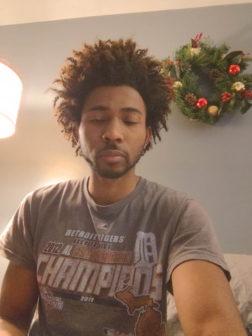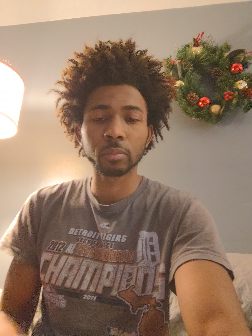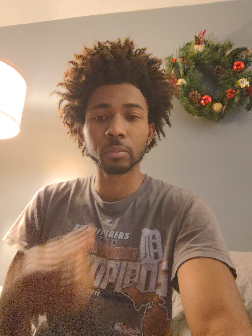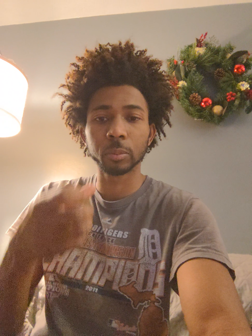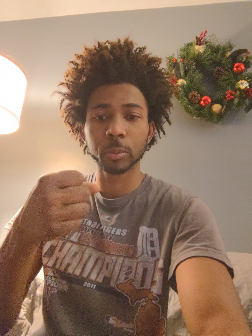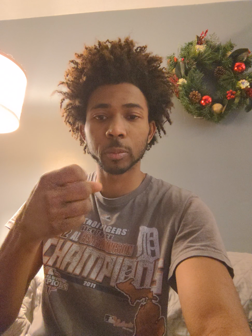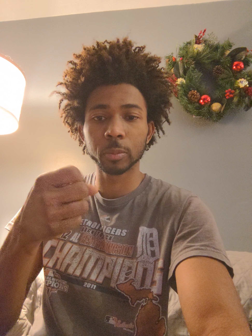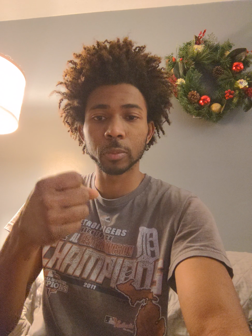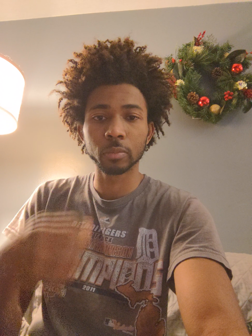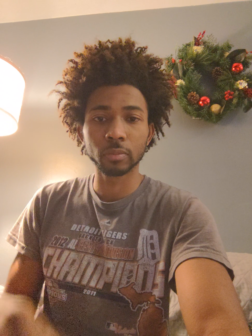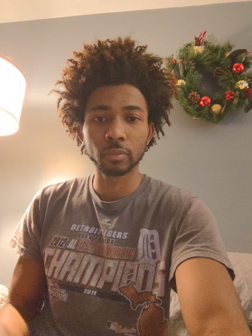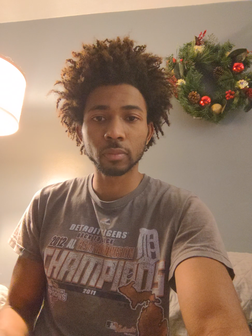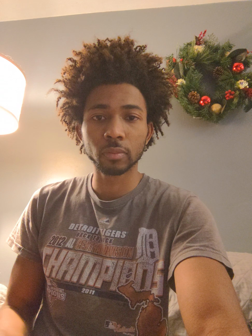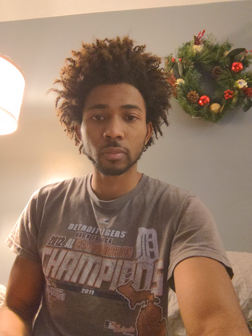milk